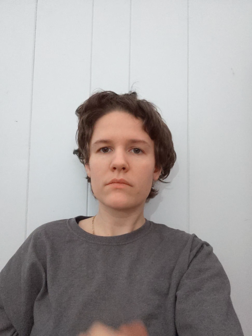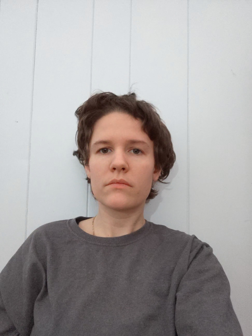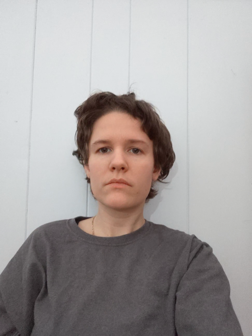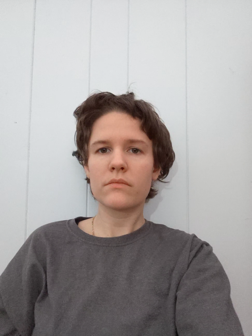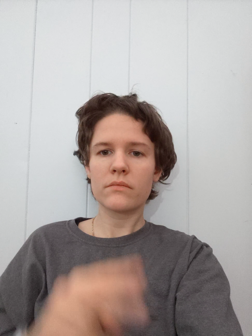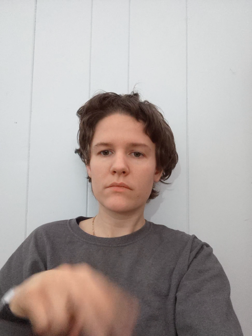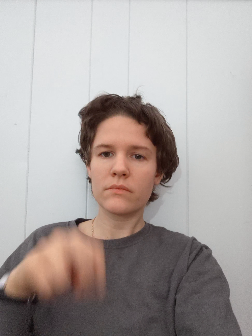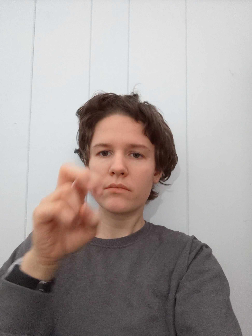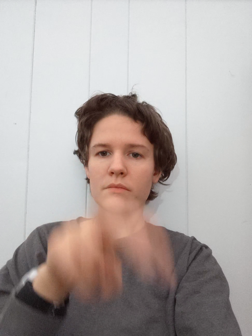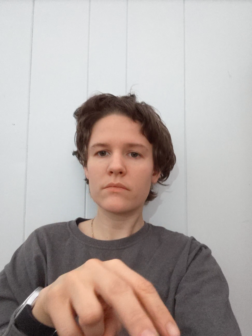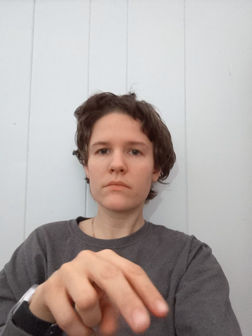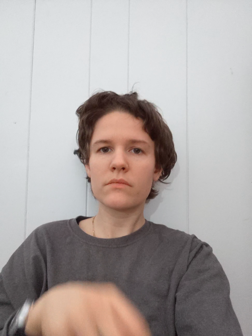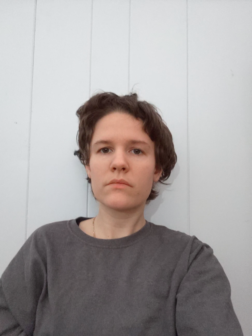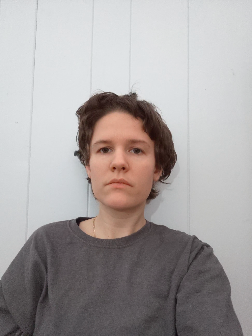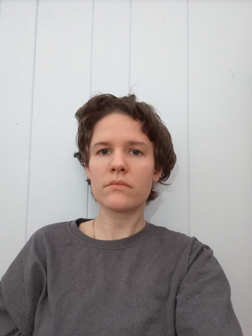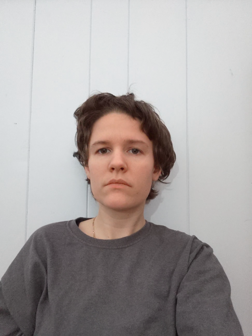jump